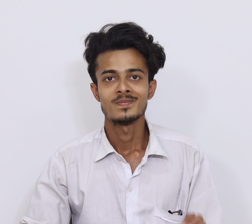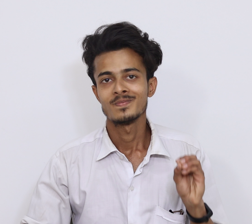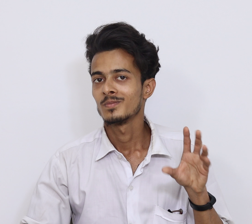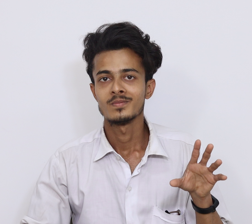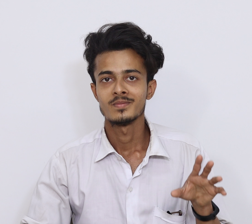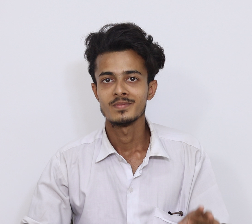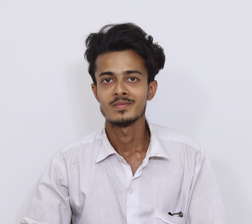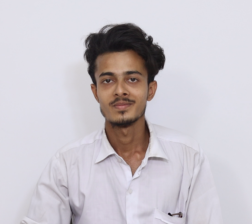bad